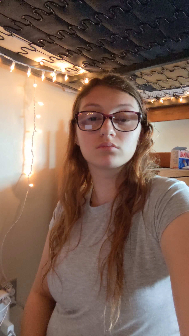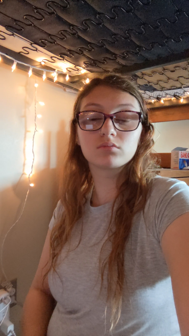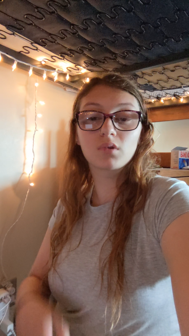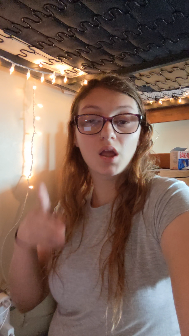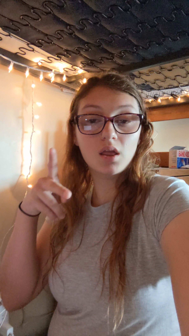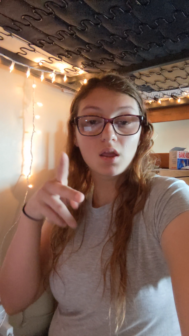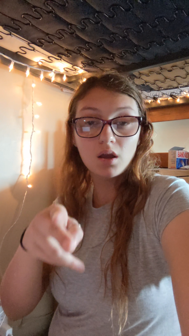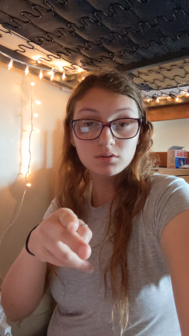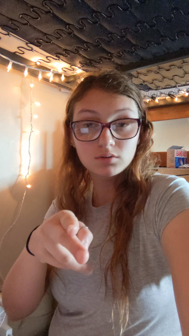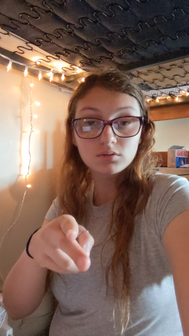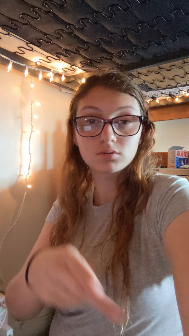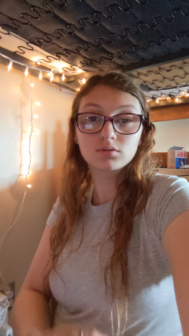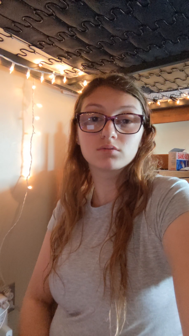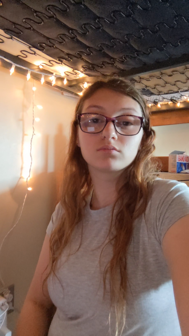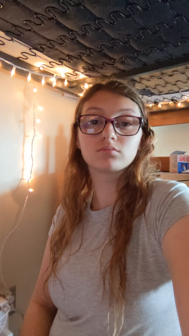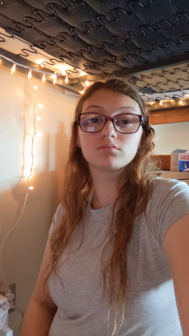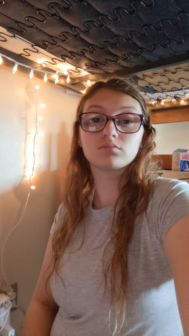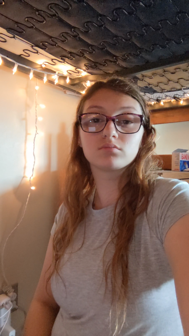cut